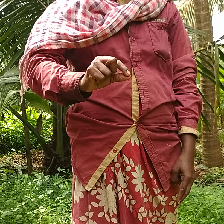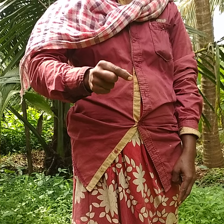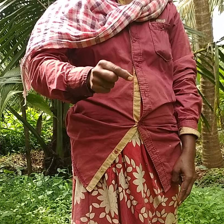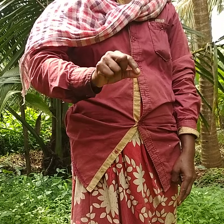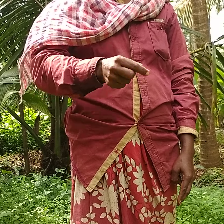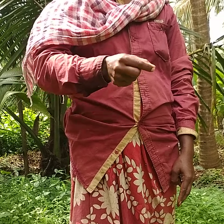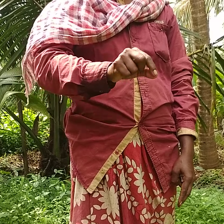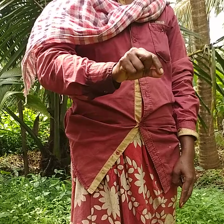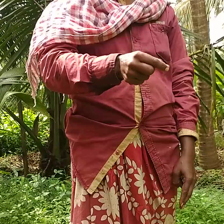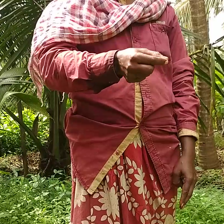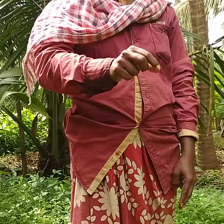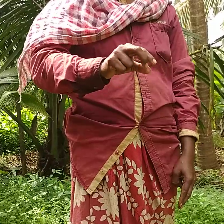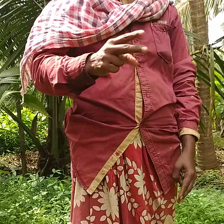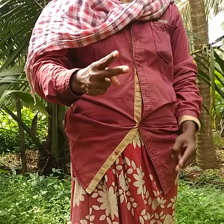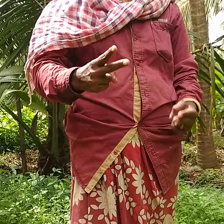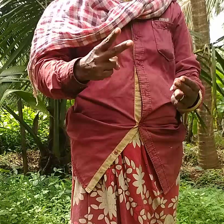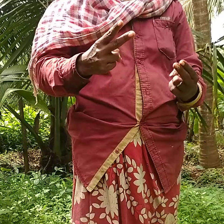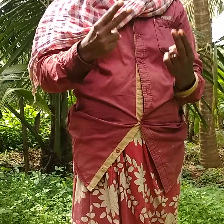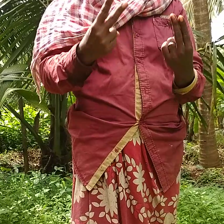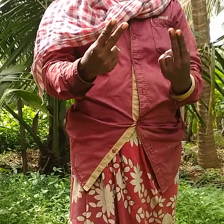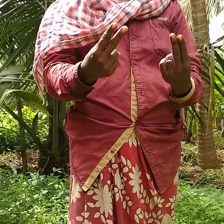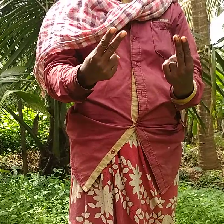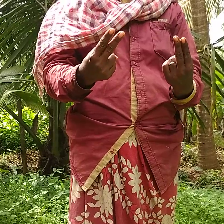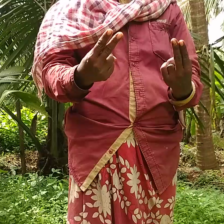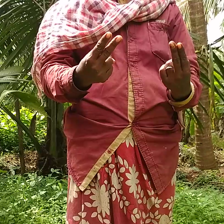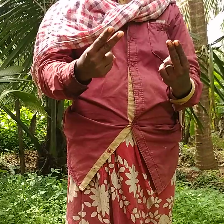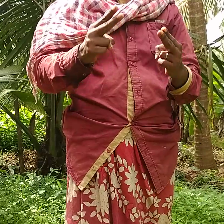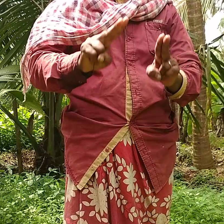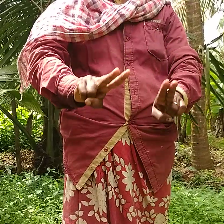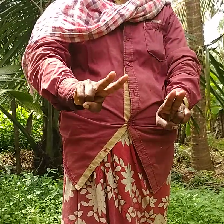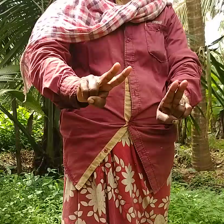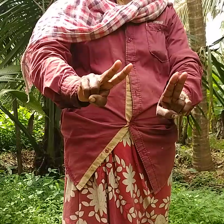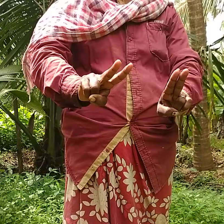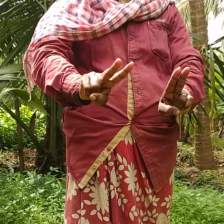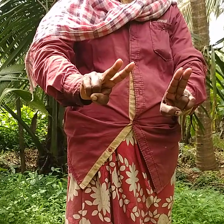Insect